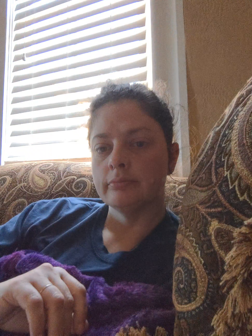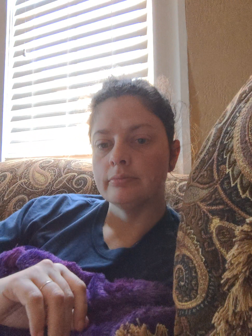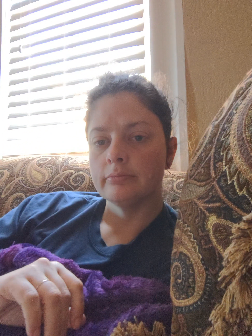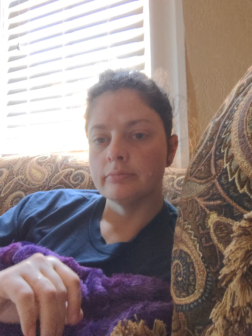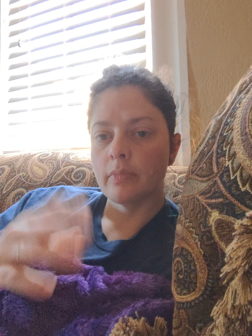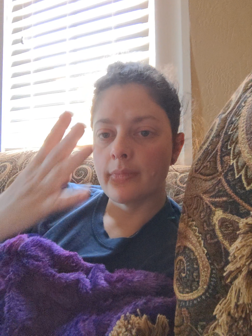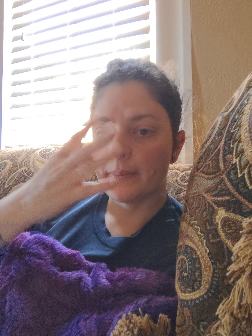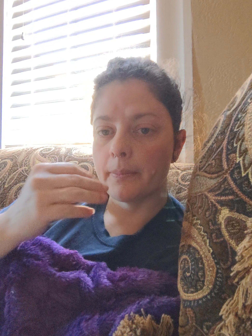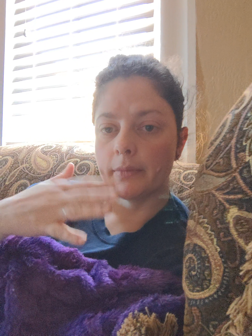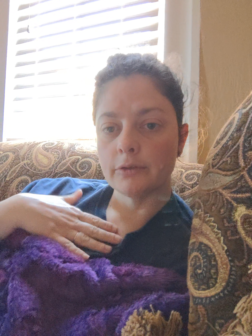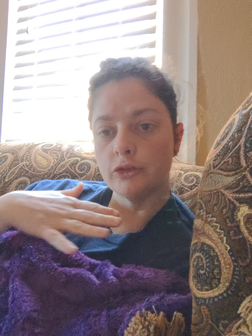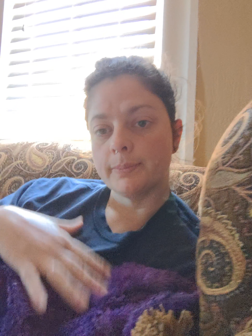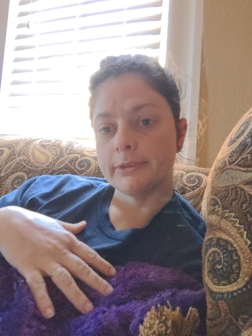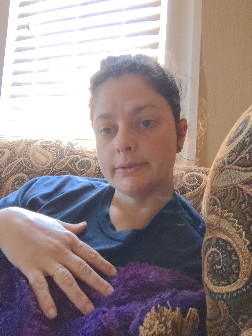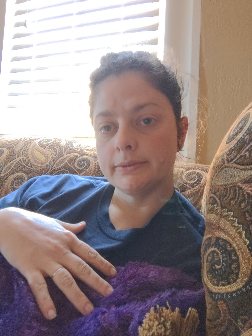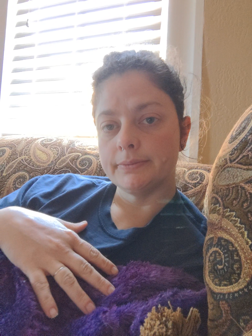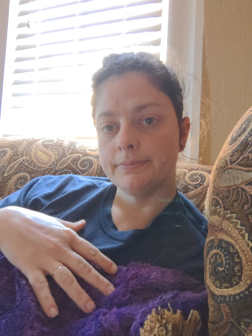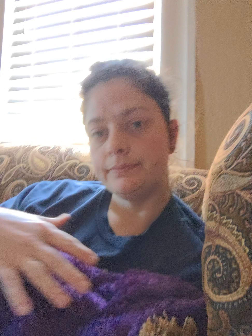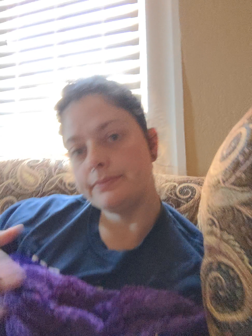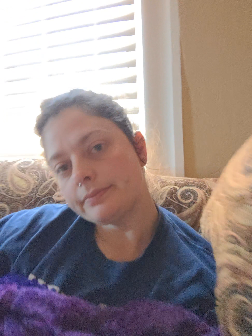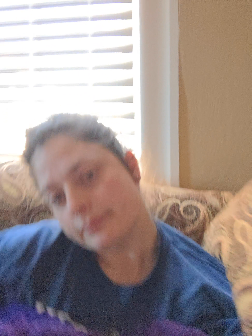pajamas